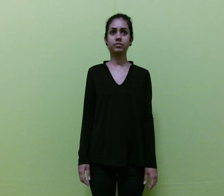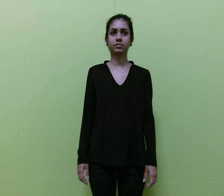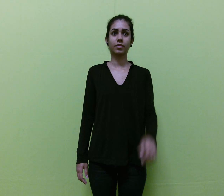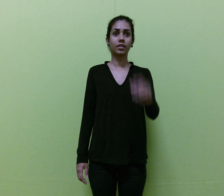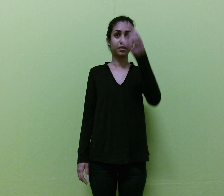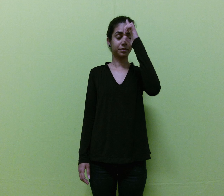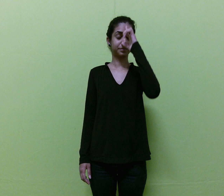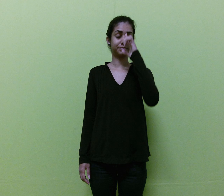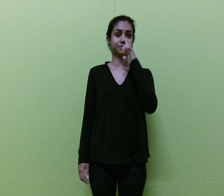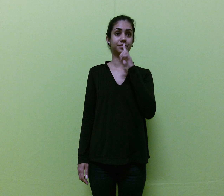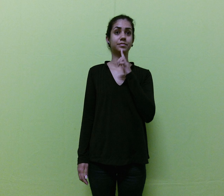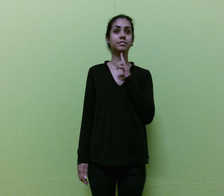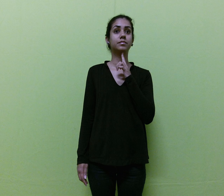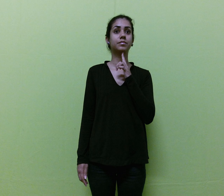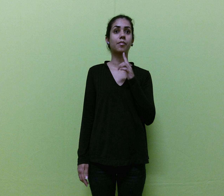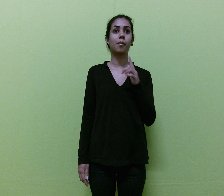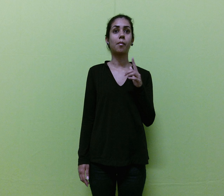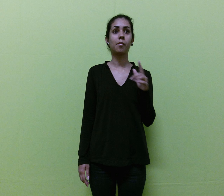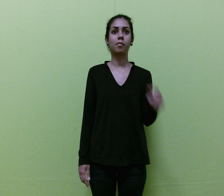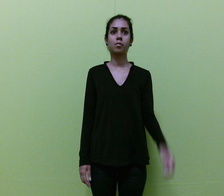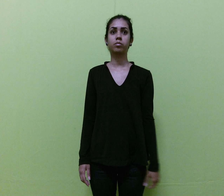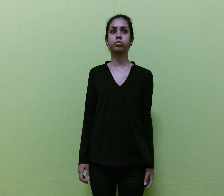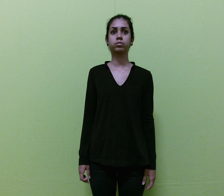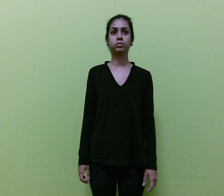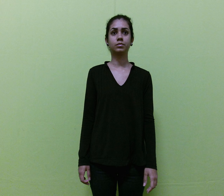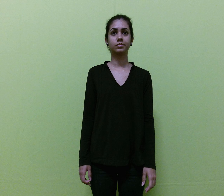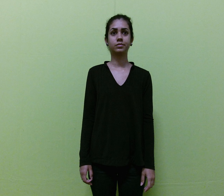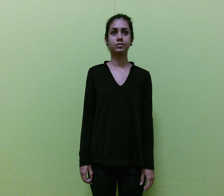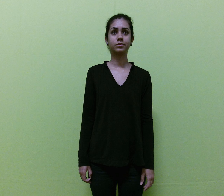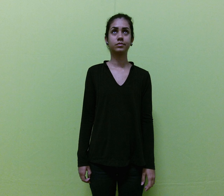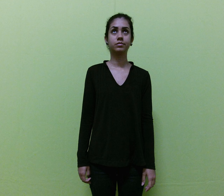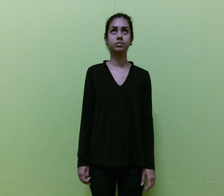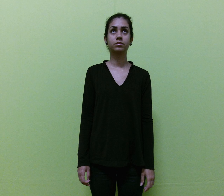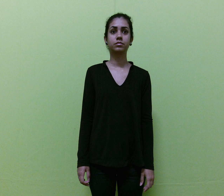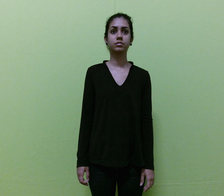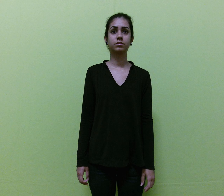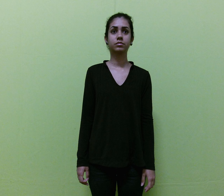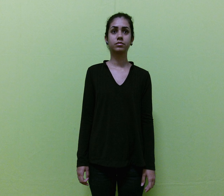amarelo